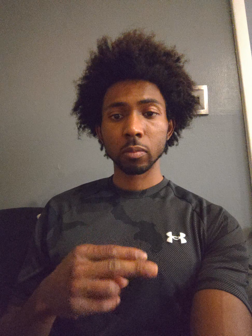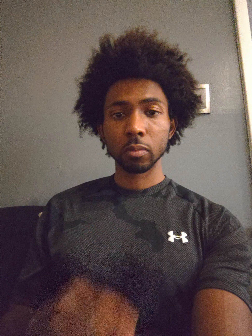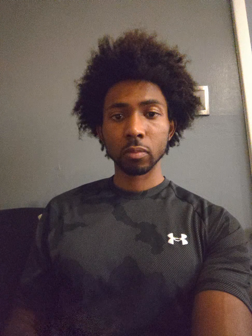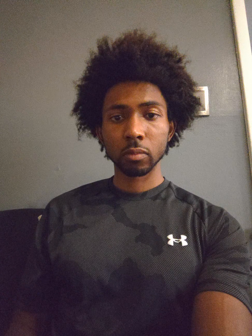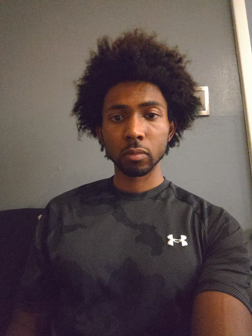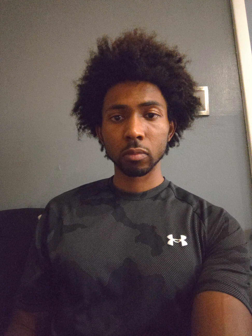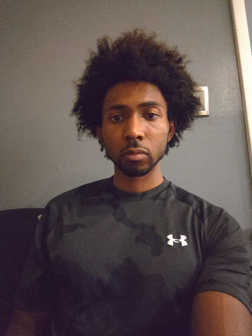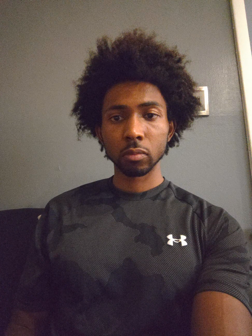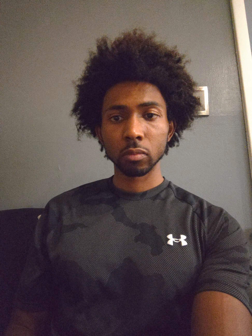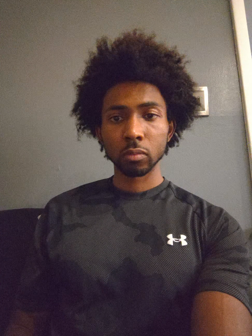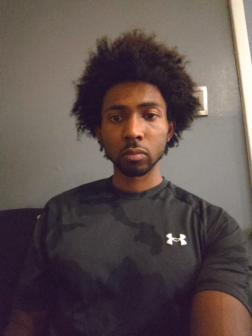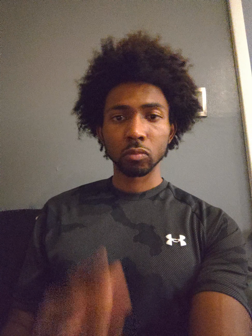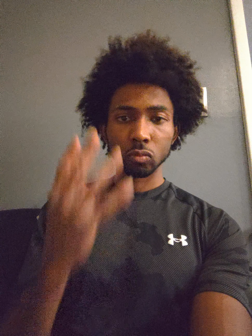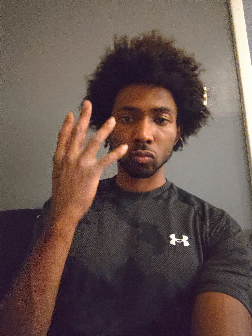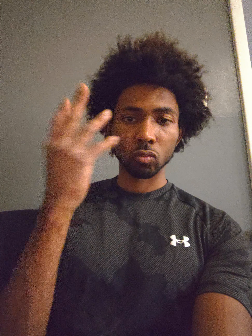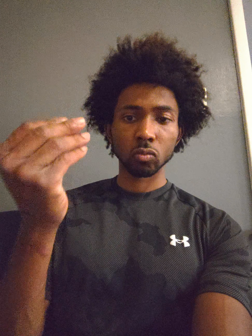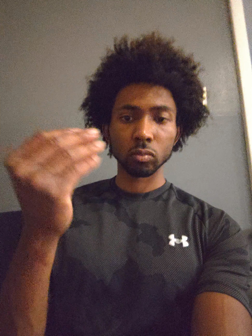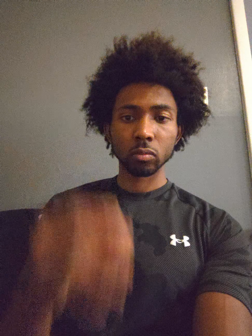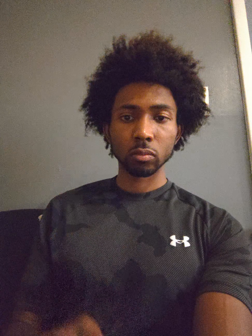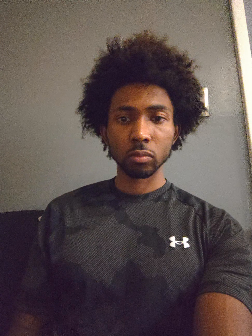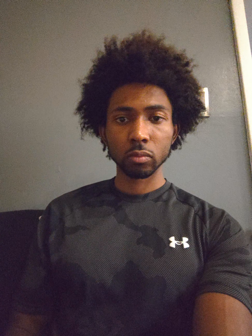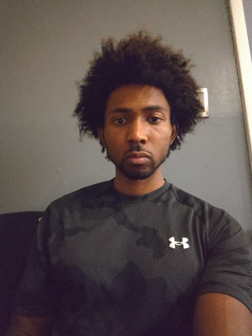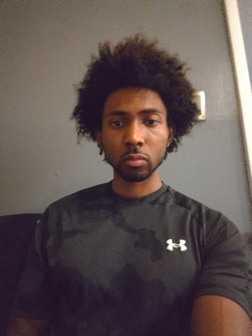going to